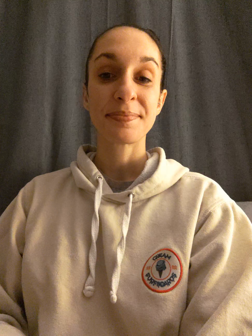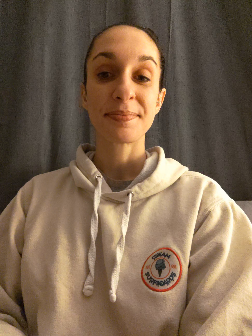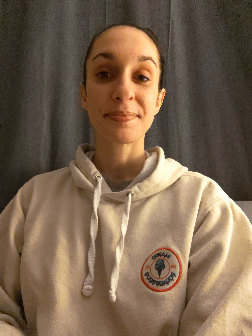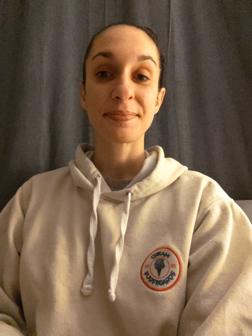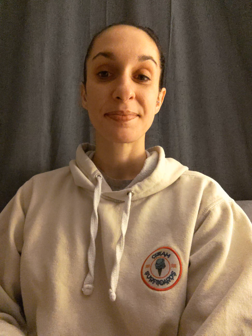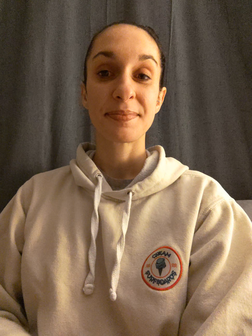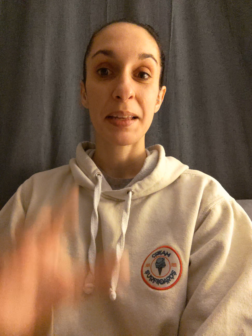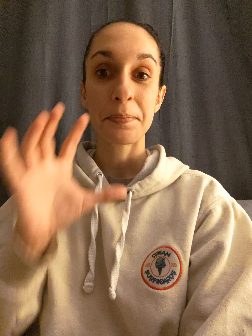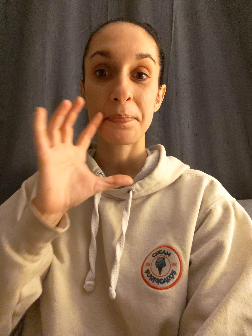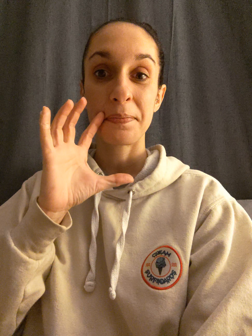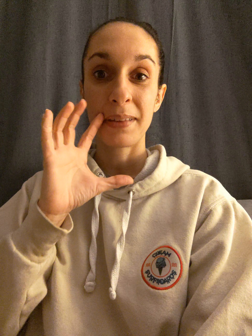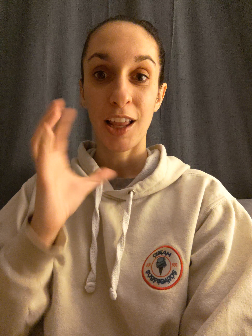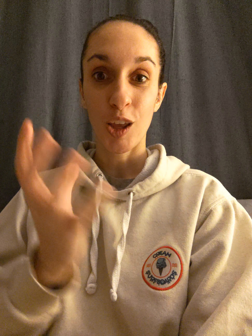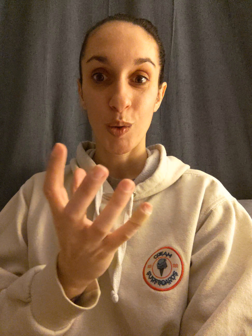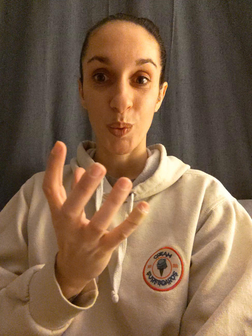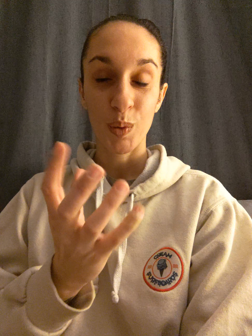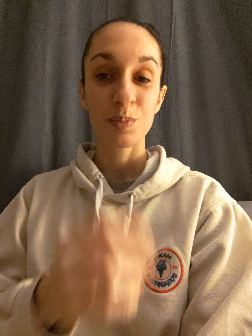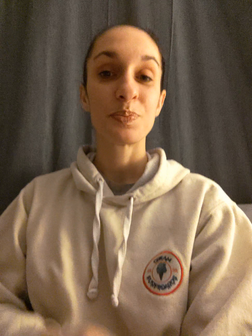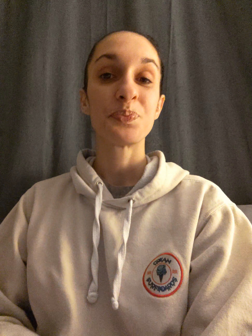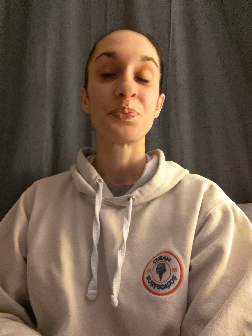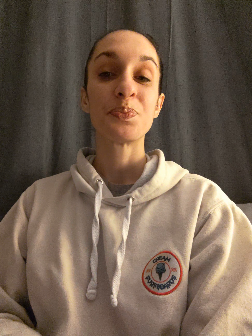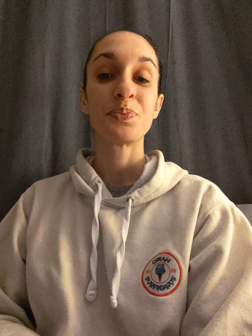balloon